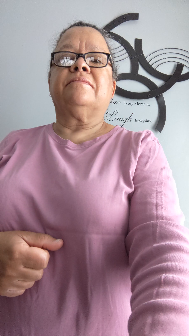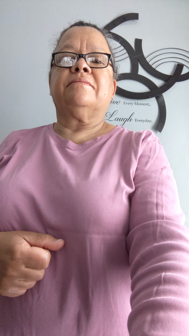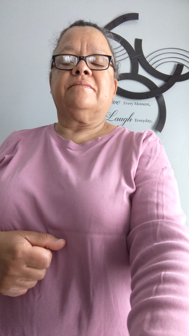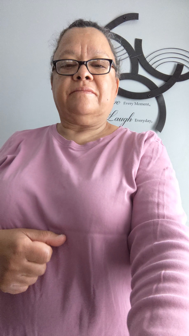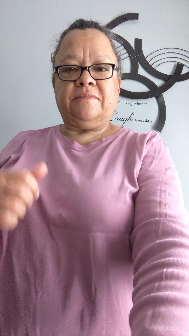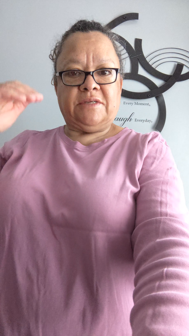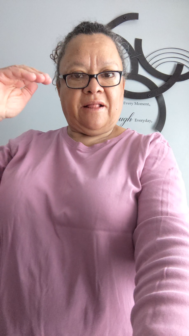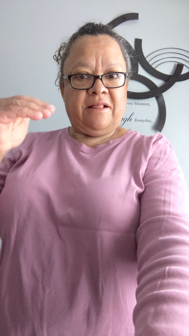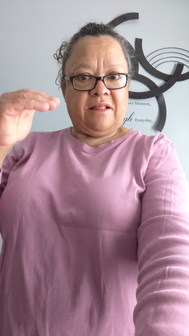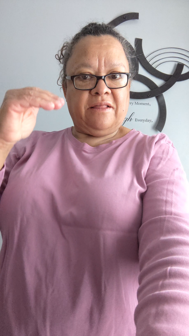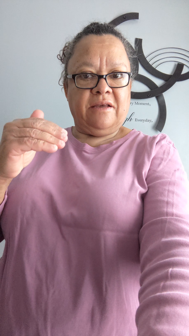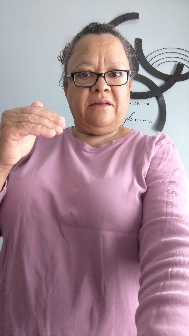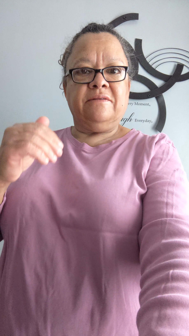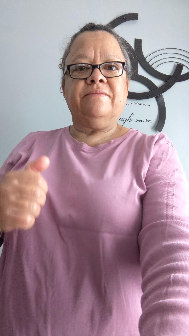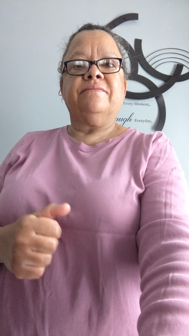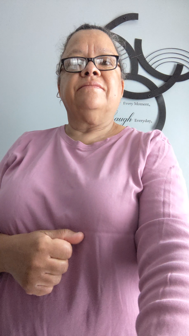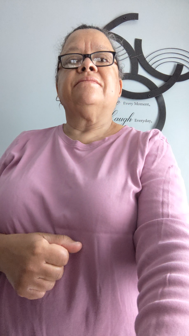little